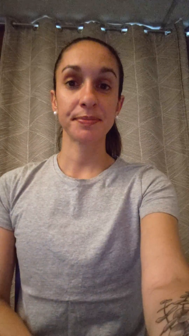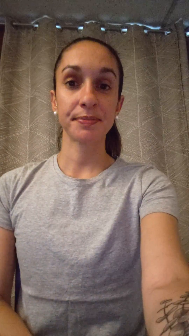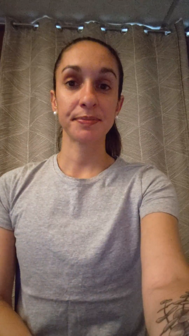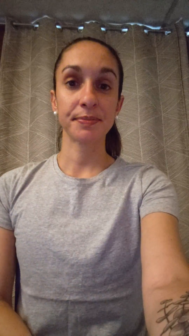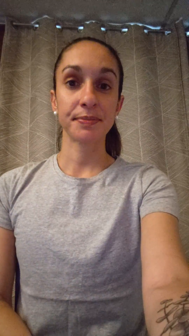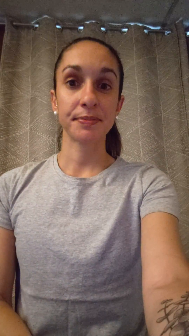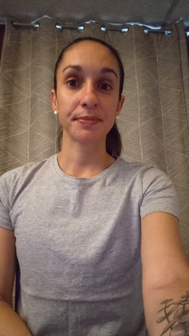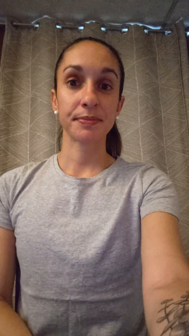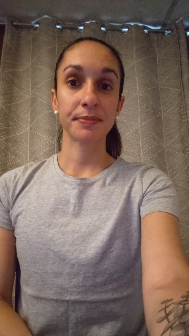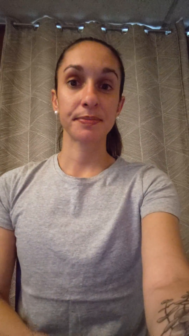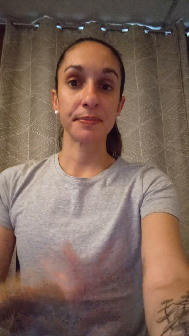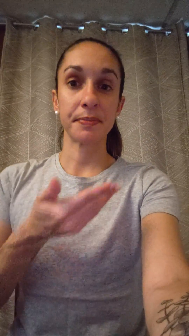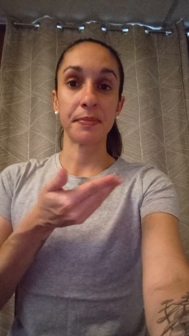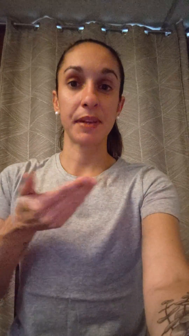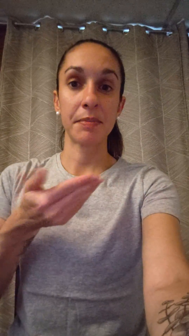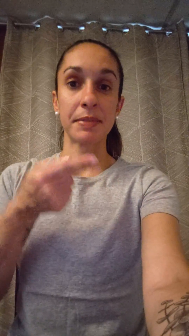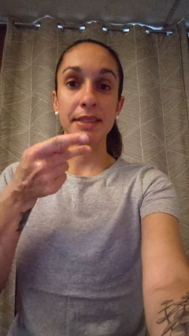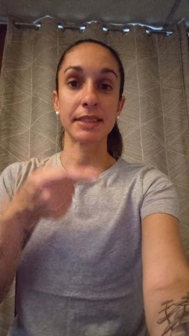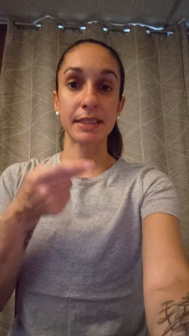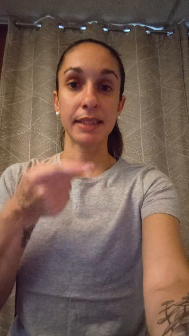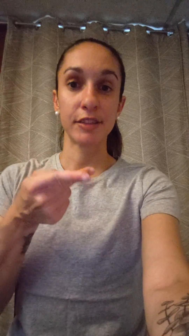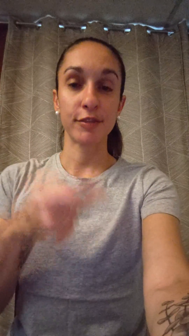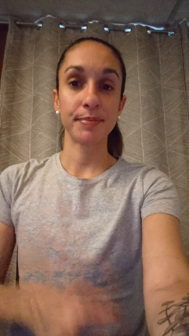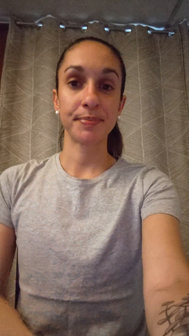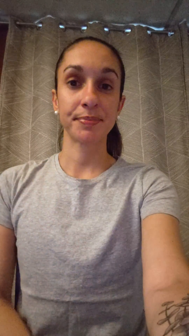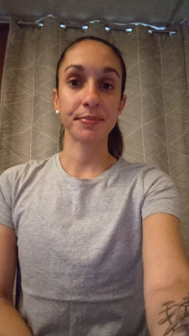babysitter